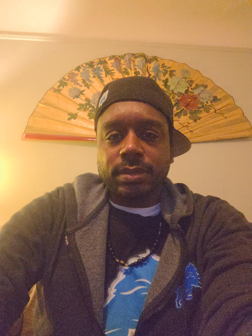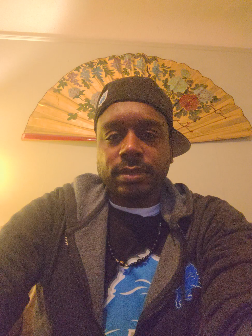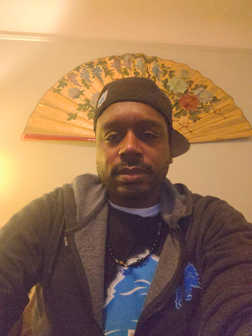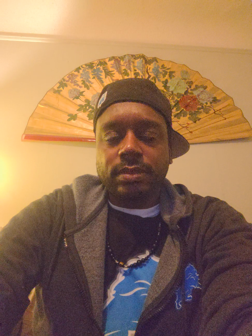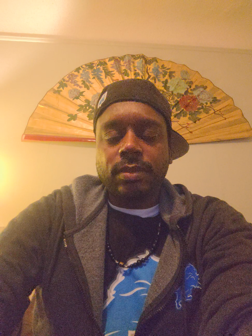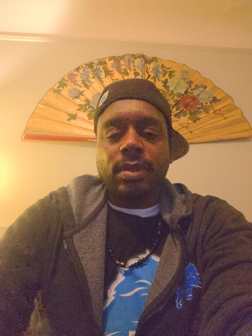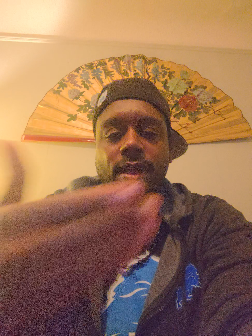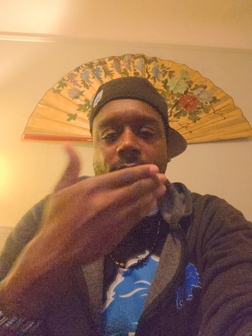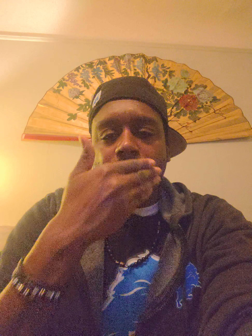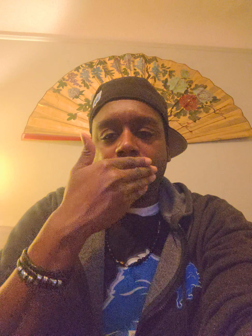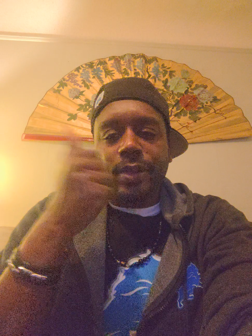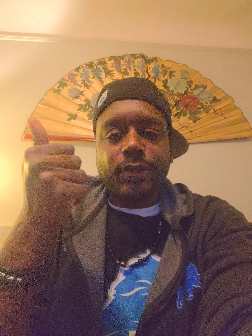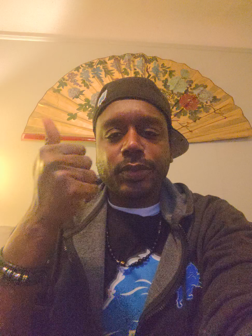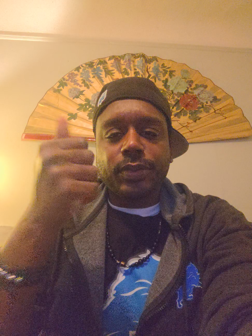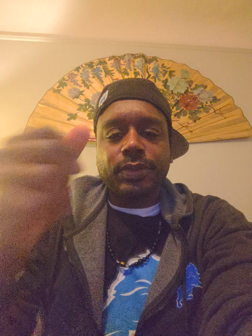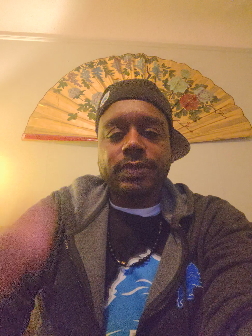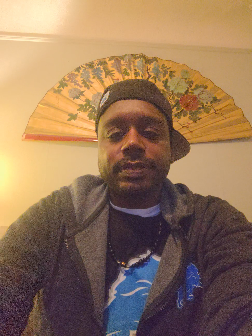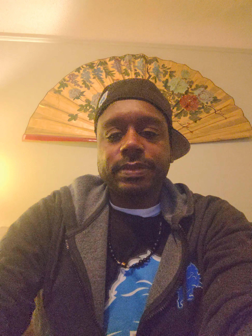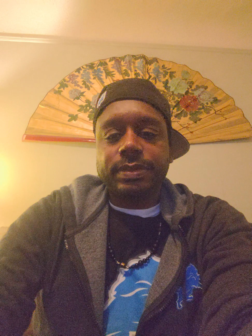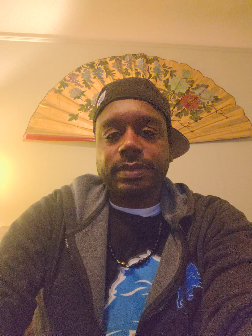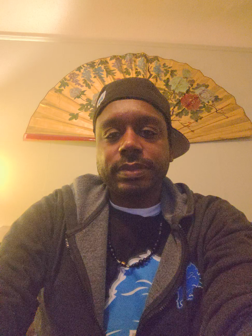better